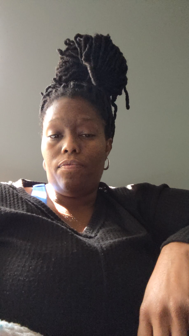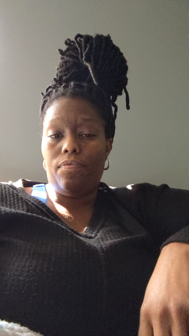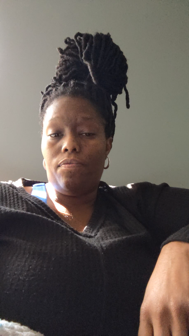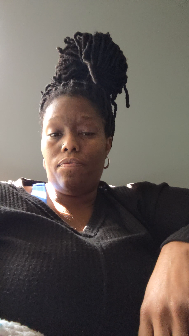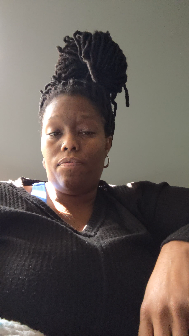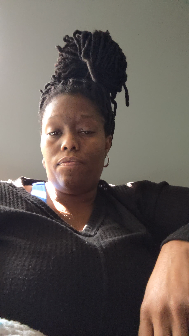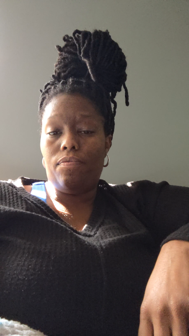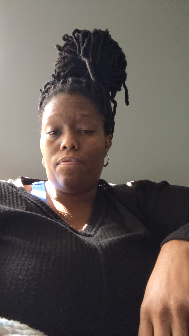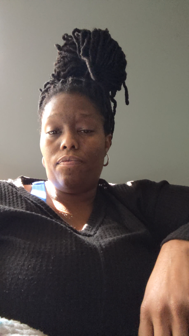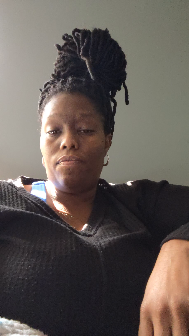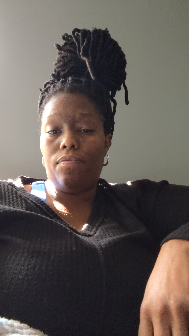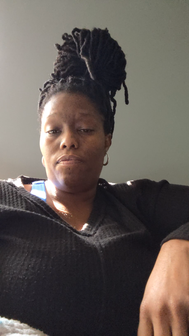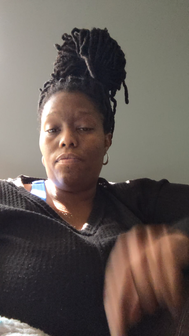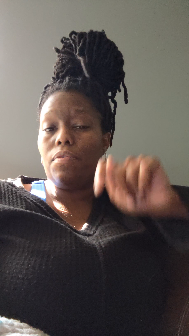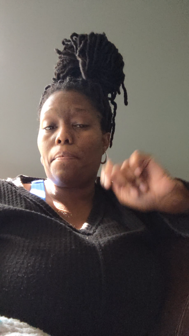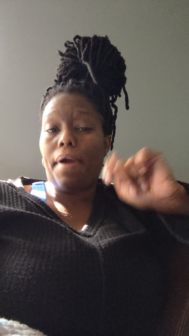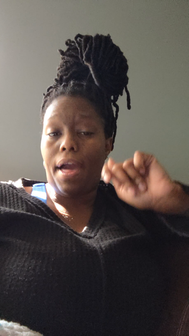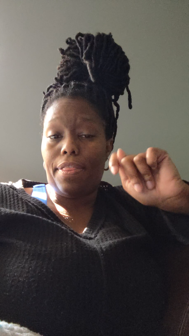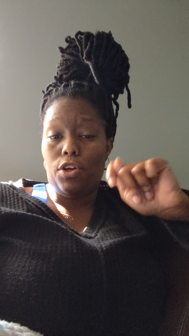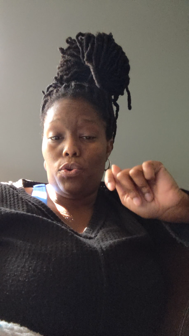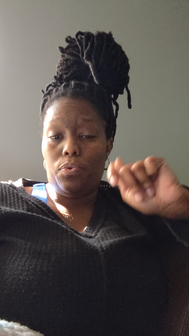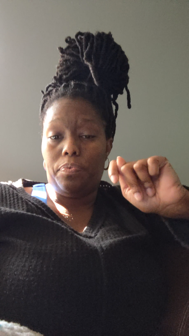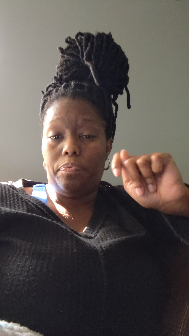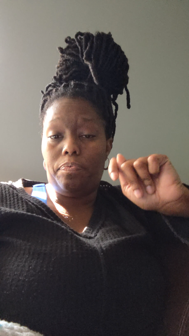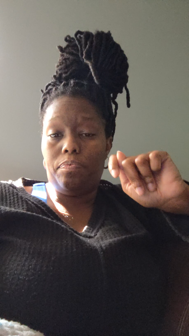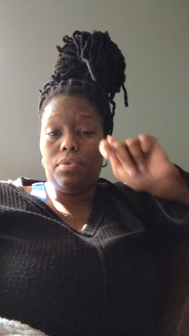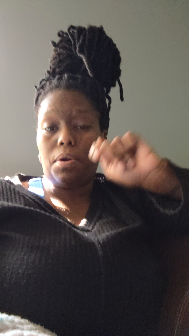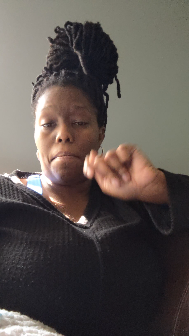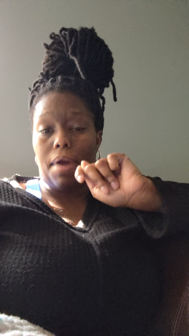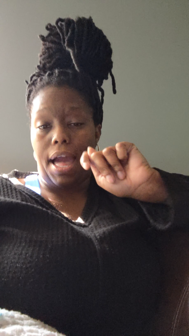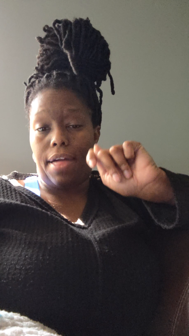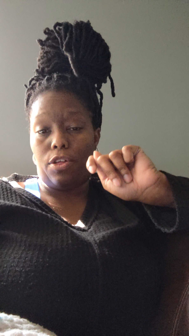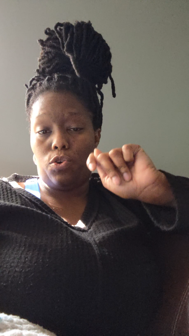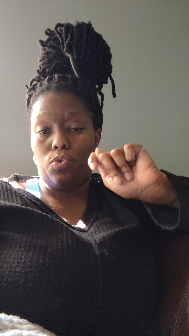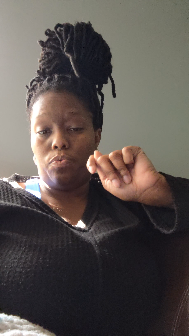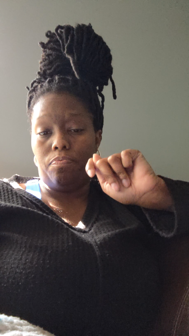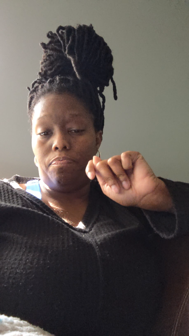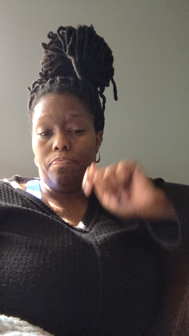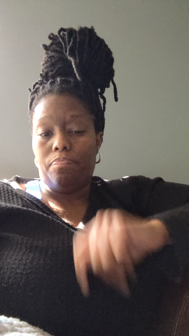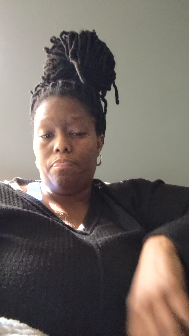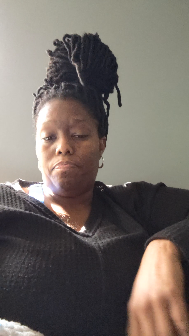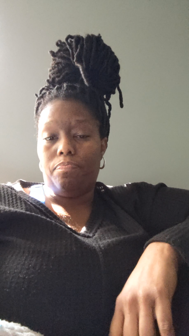bathroom